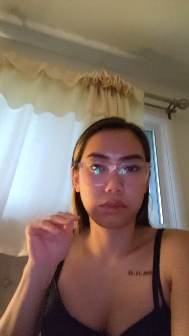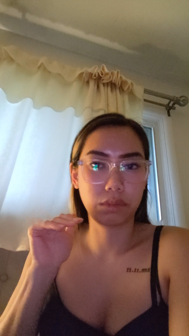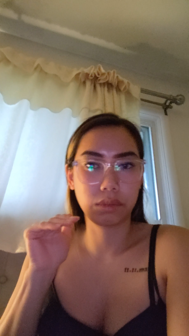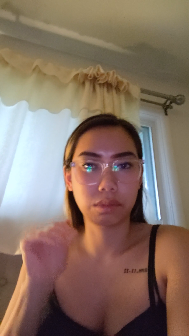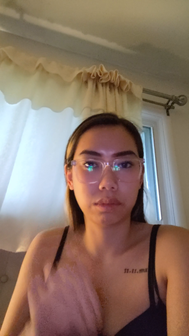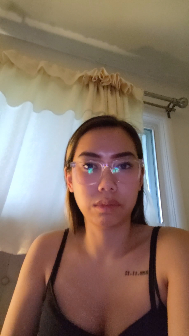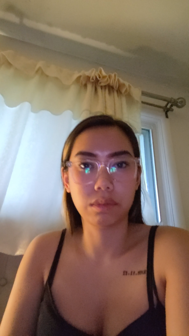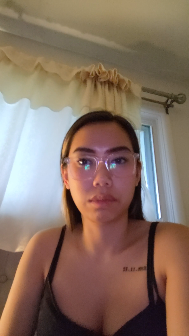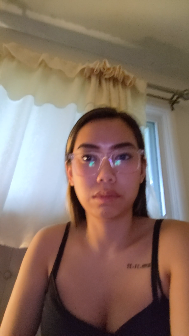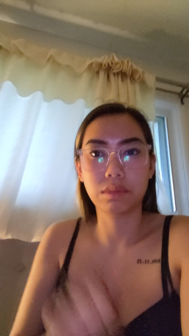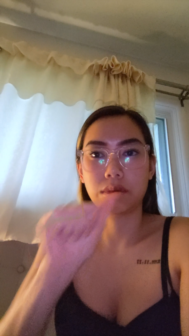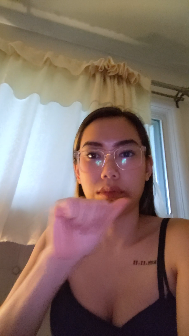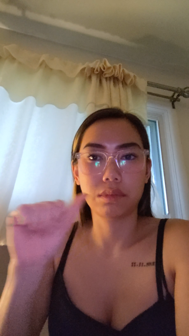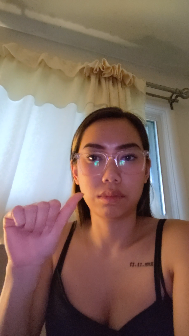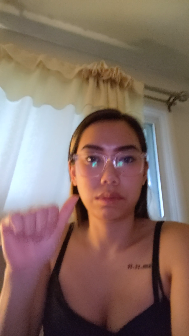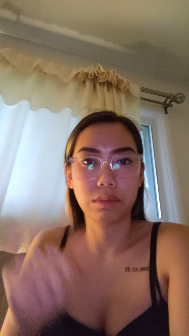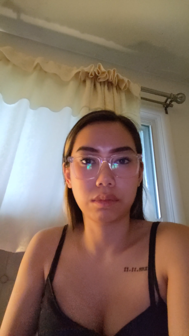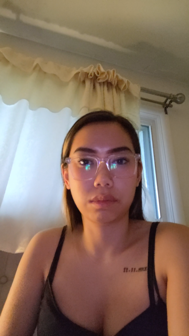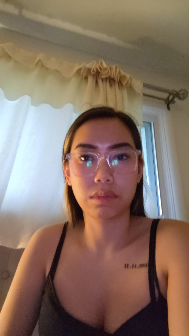a